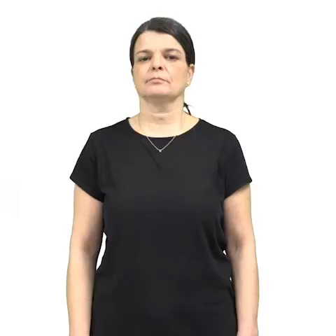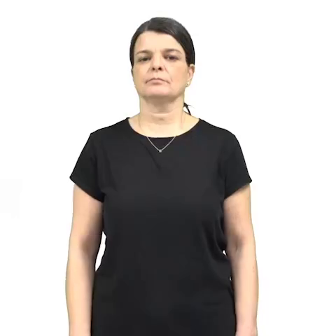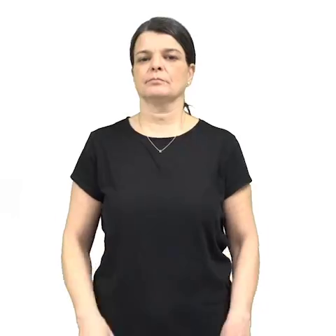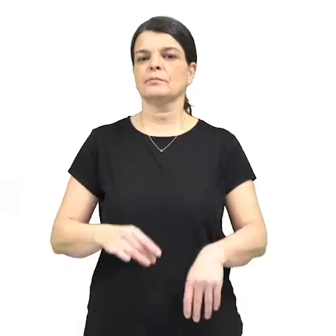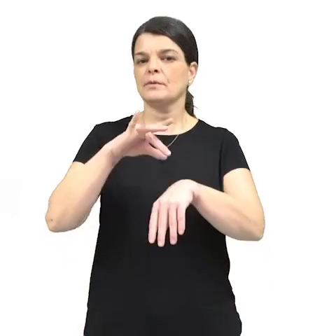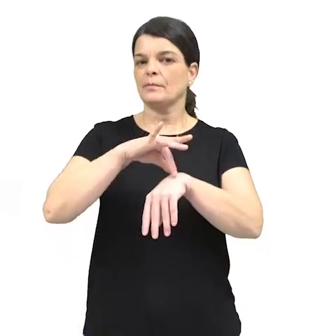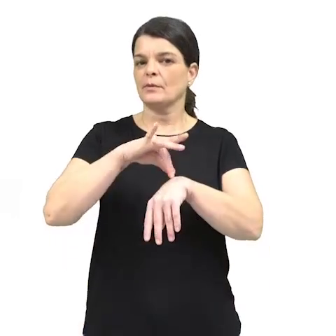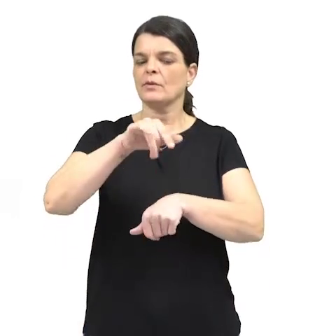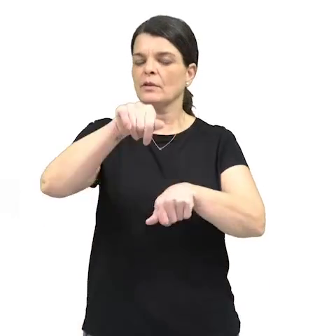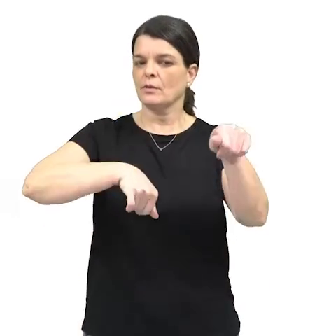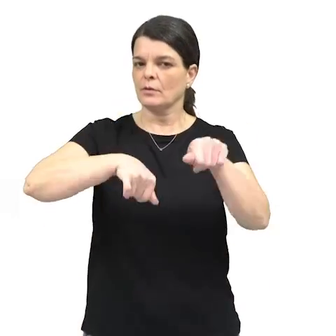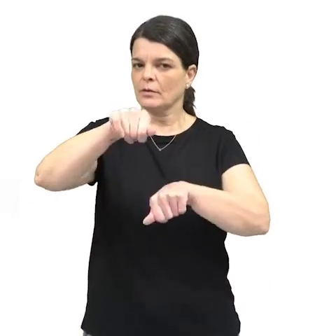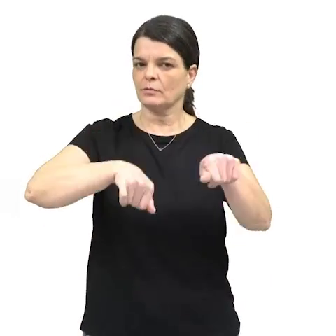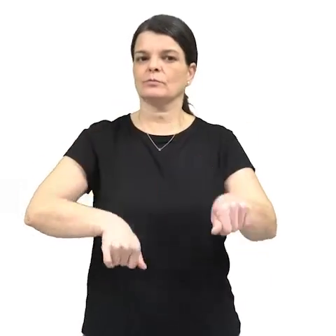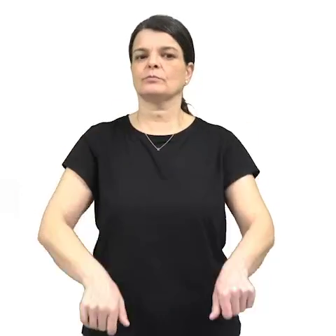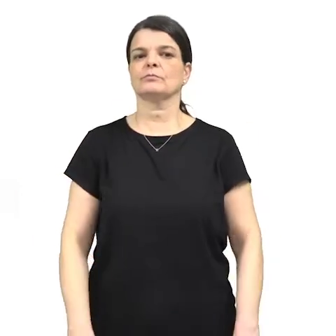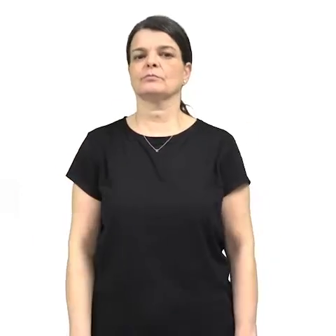enfermo operar